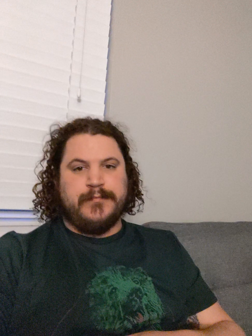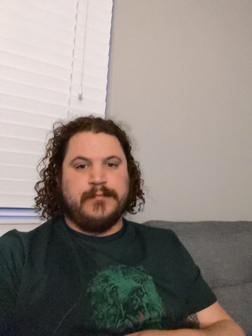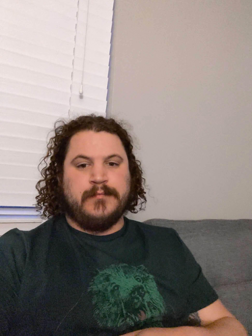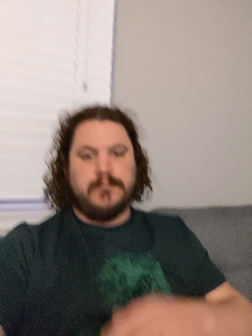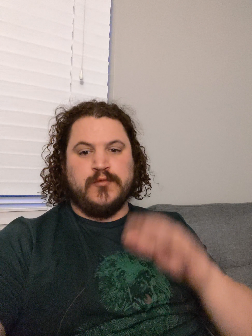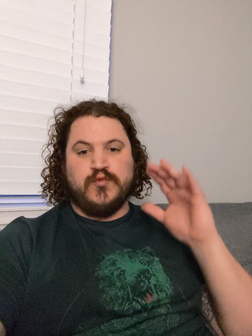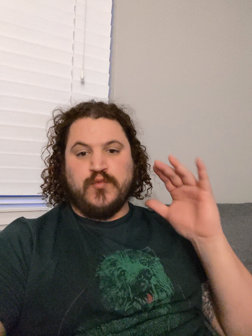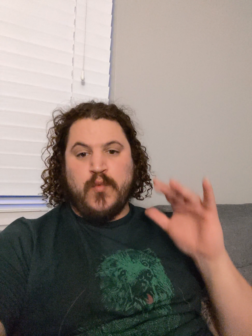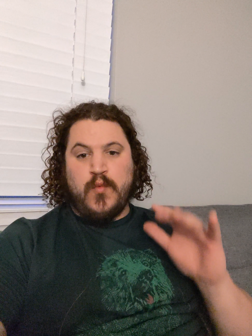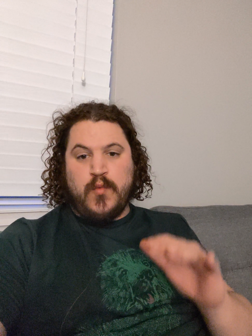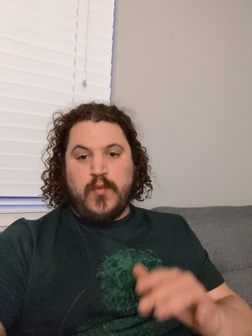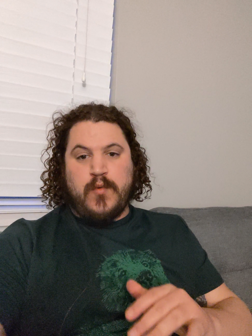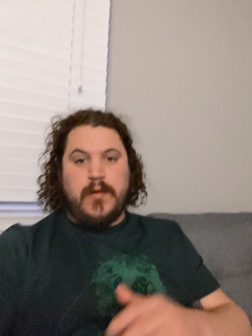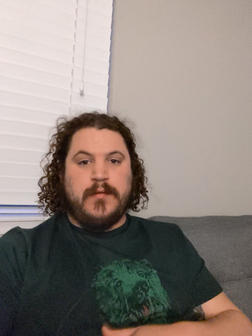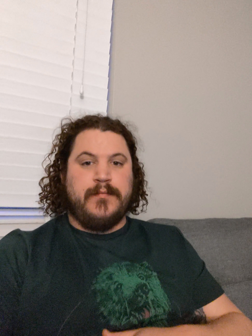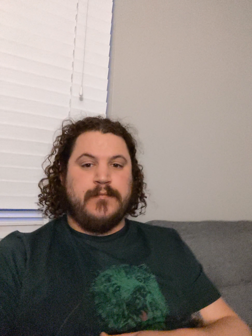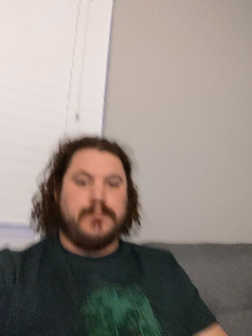snow